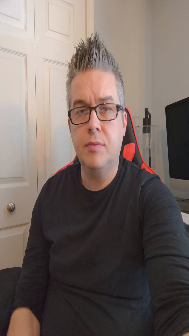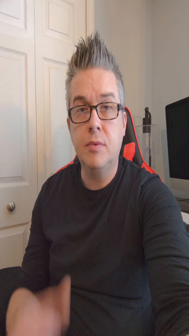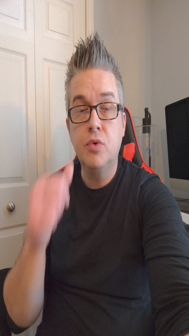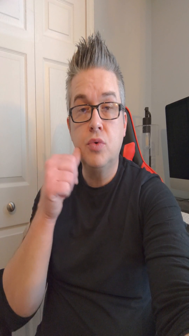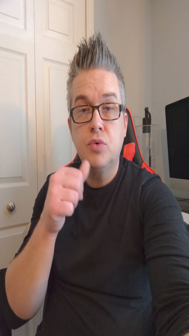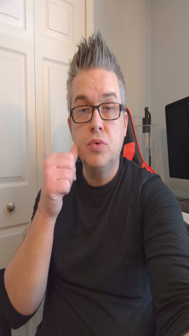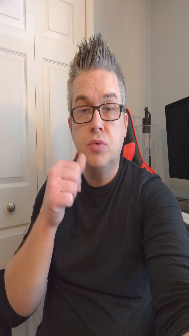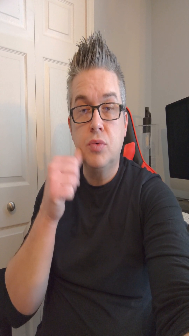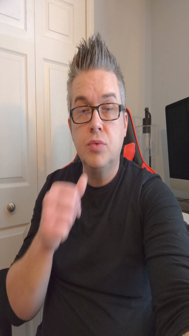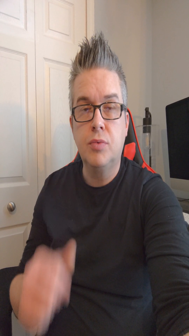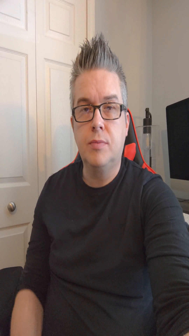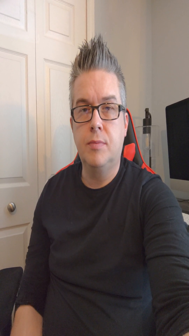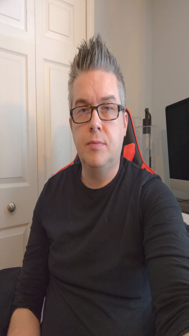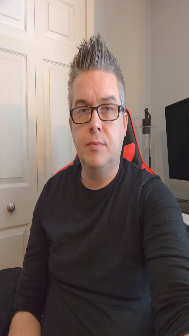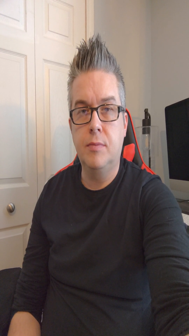girl